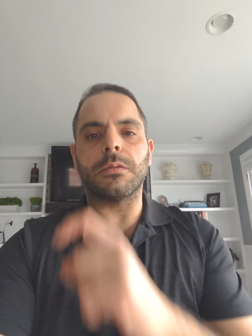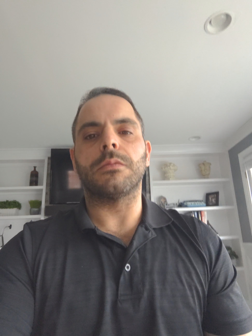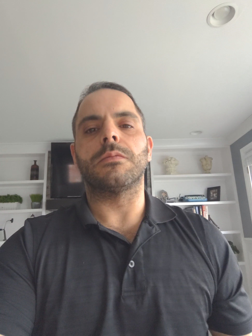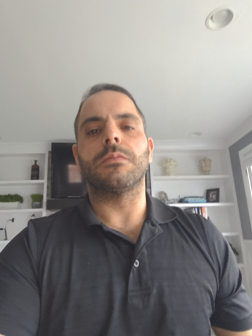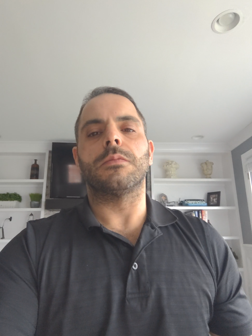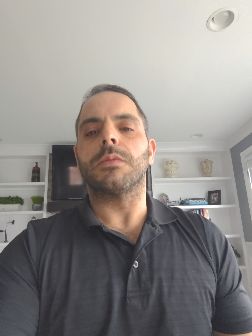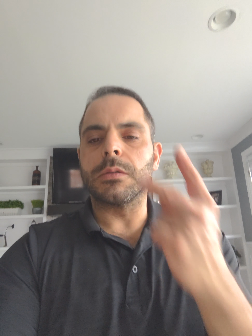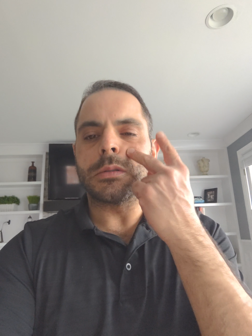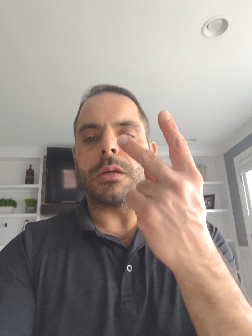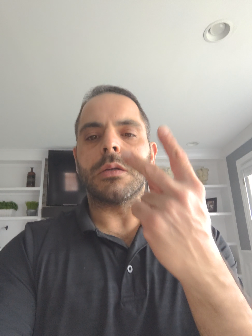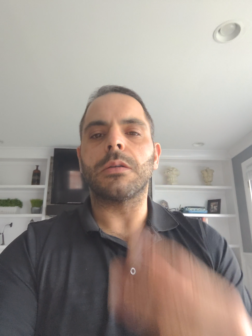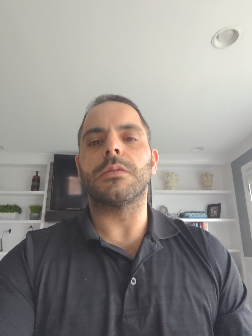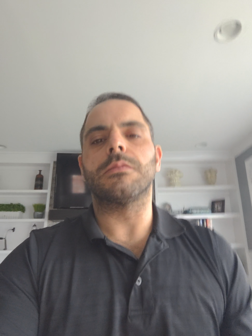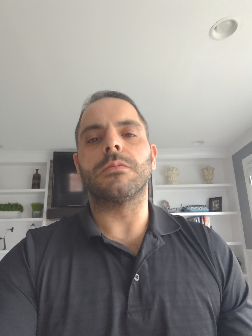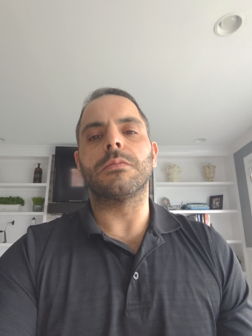see